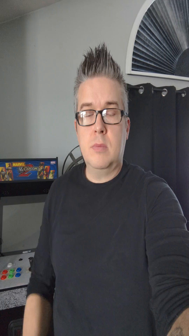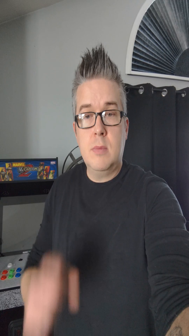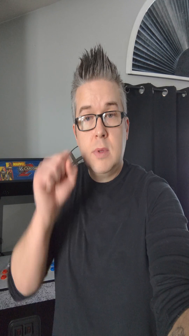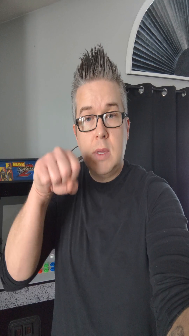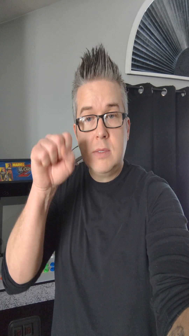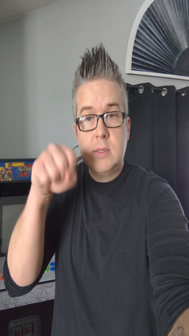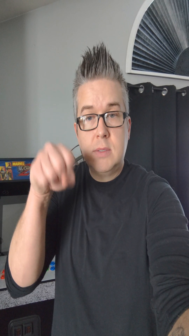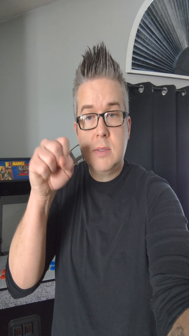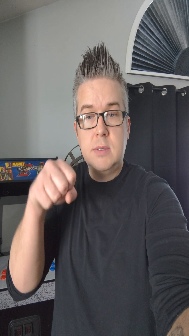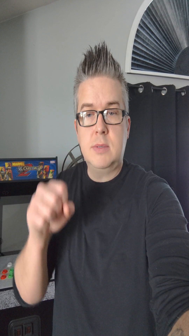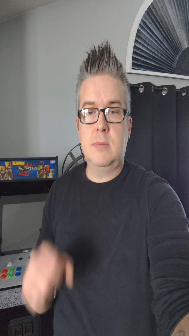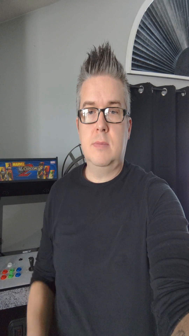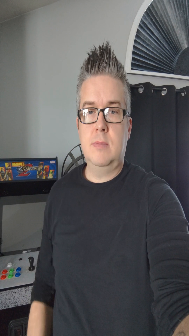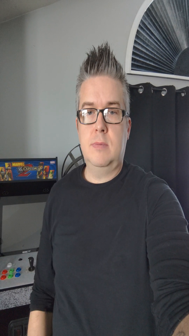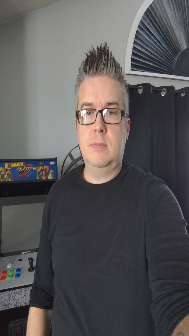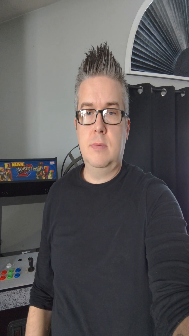yes